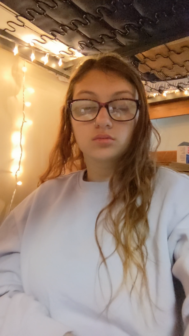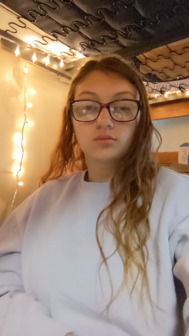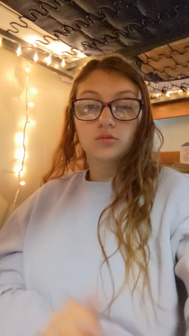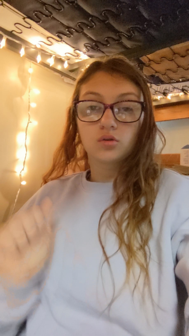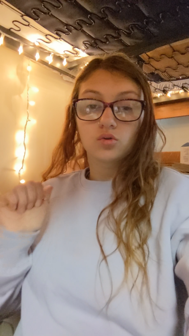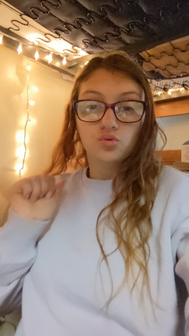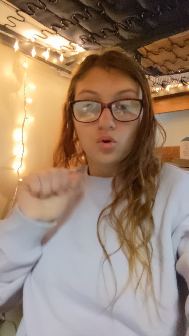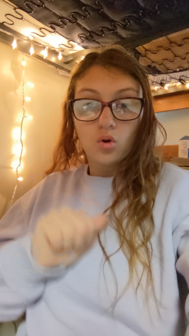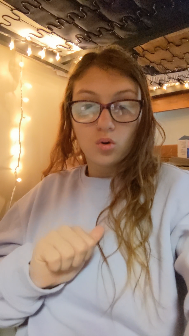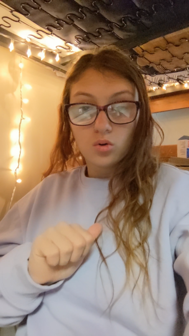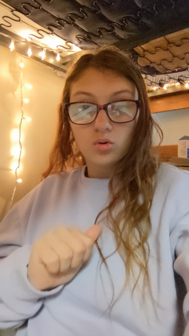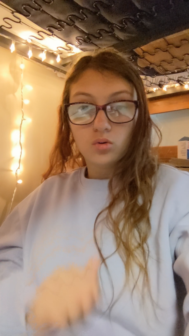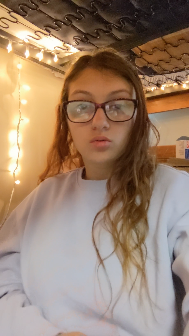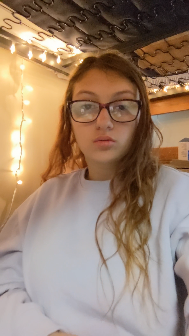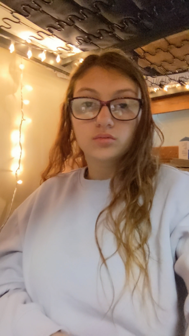coats